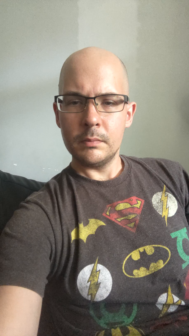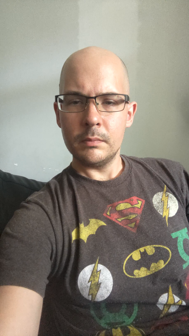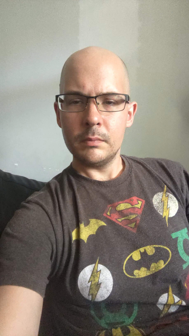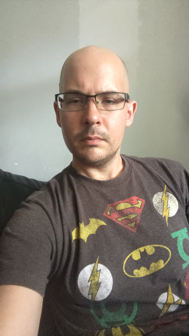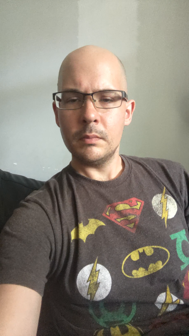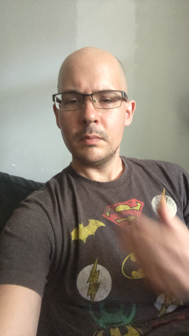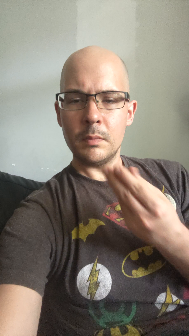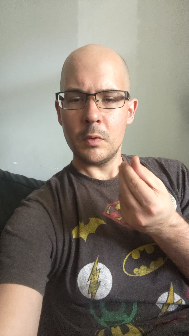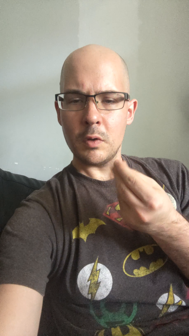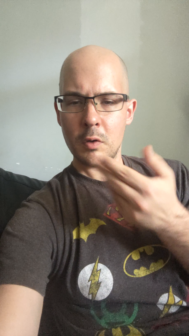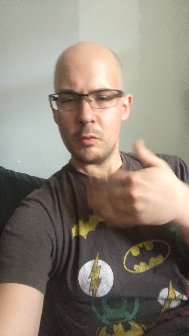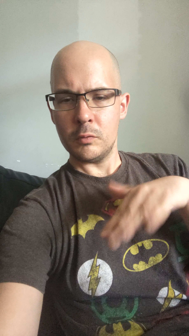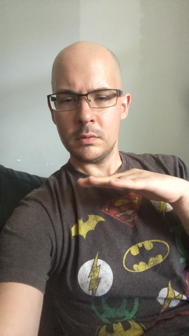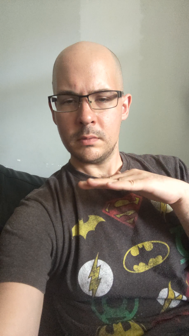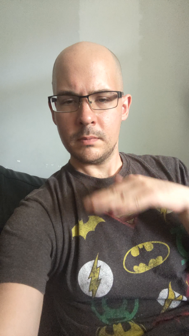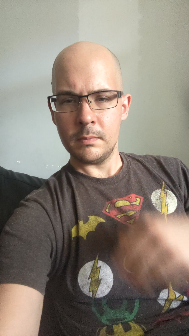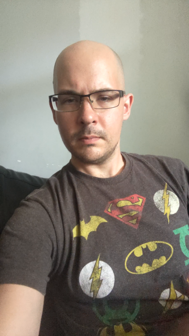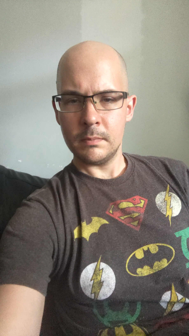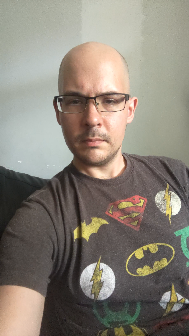garden